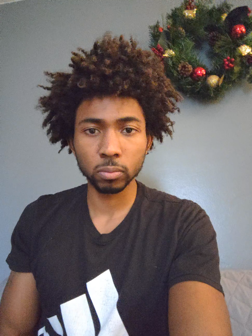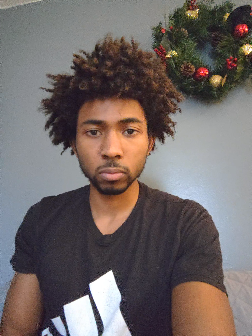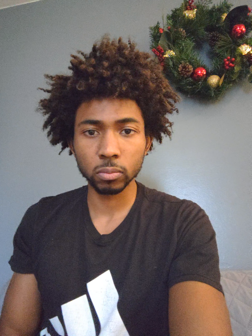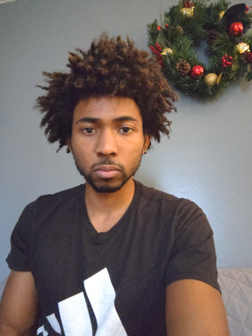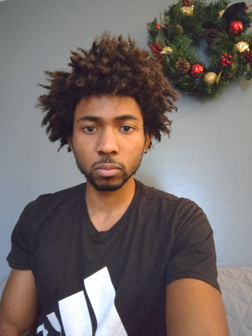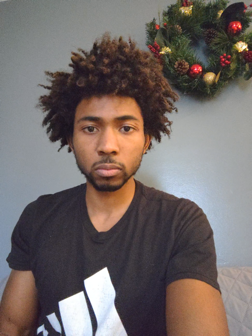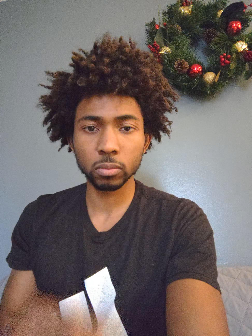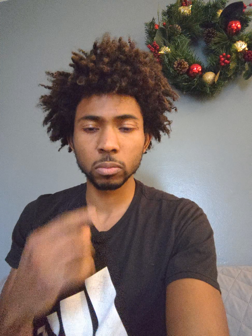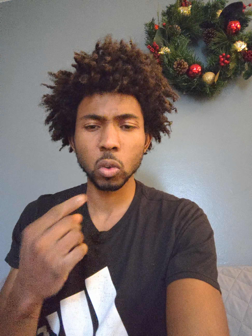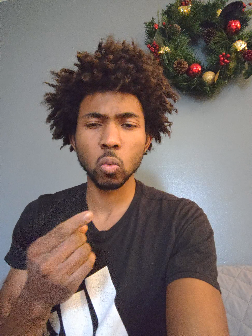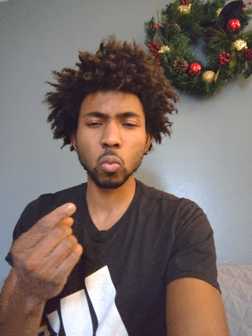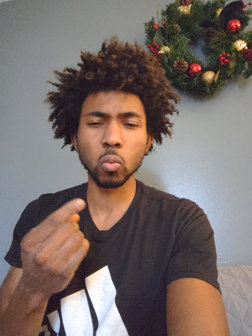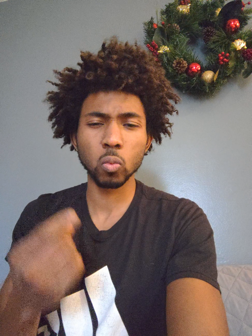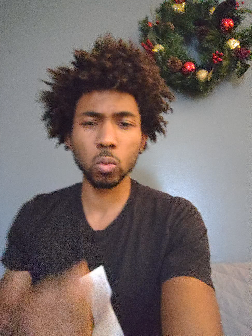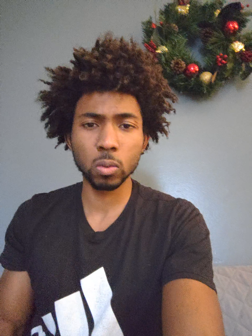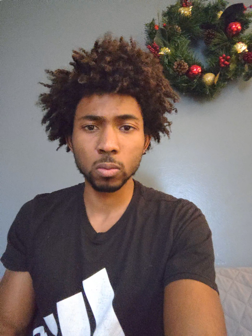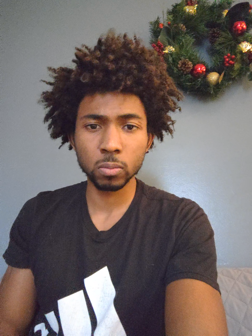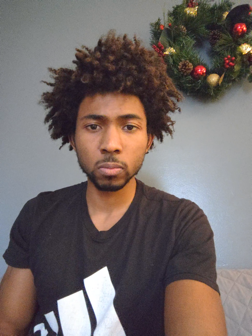owie